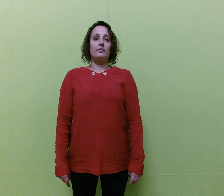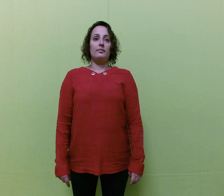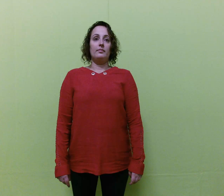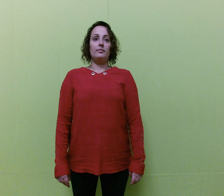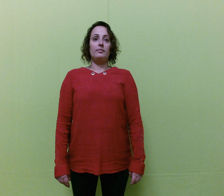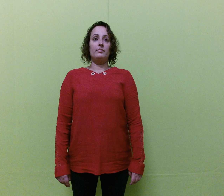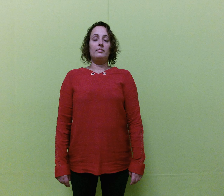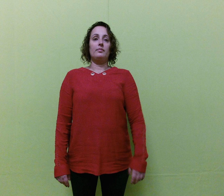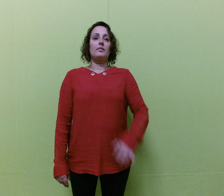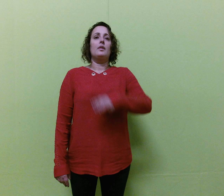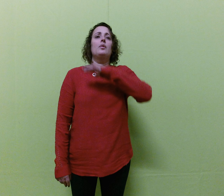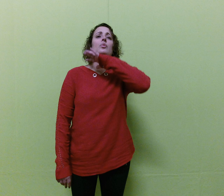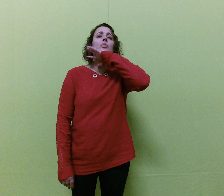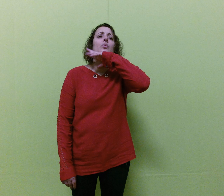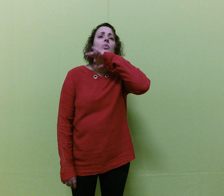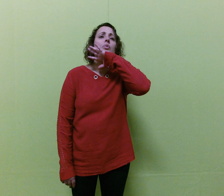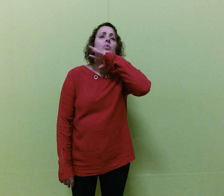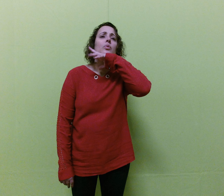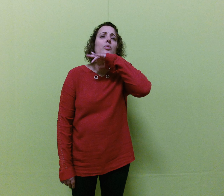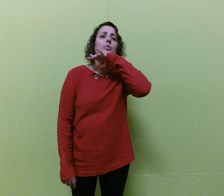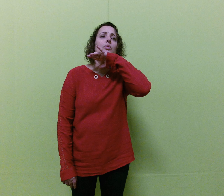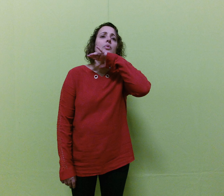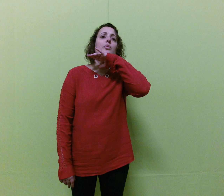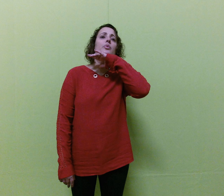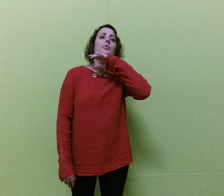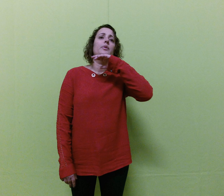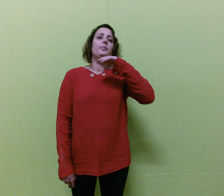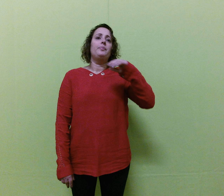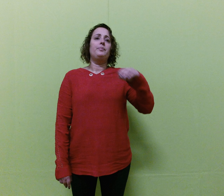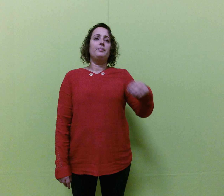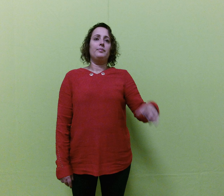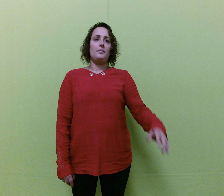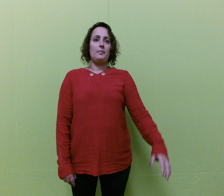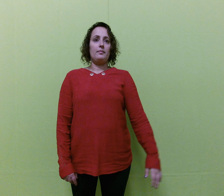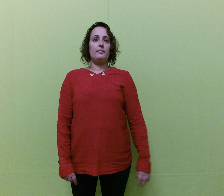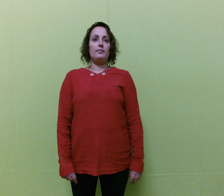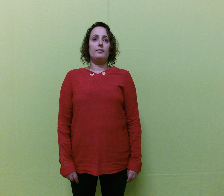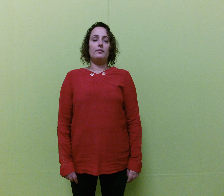ruim